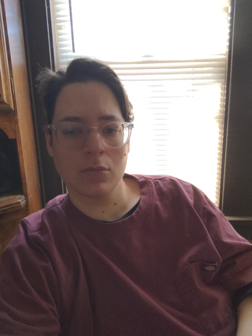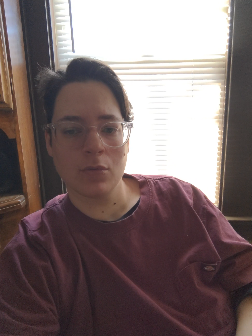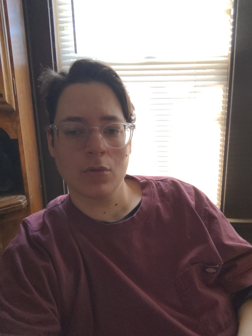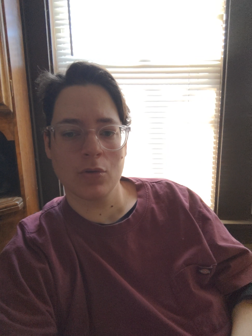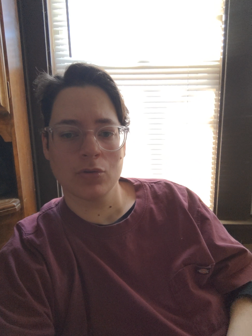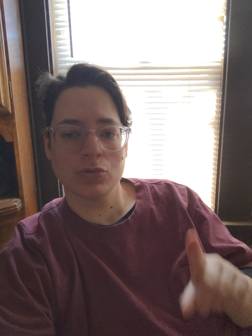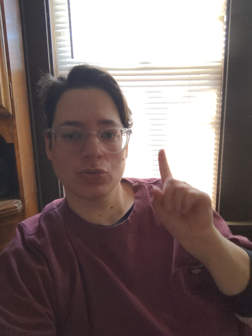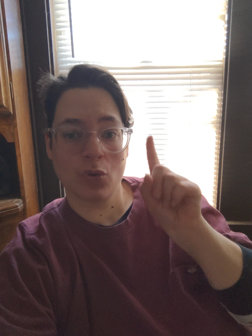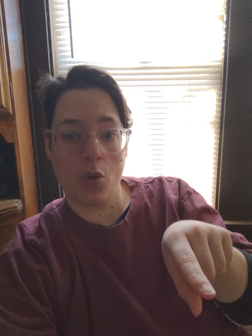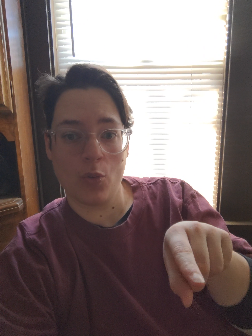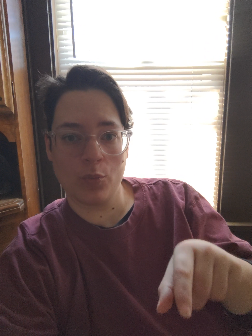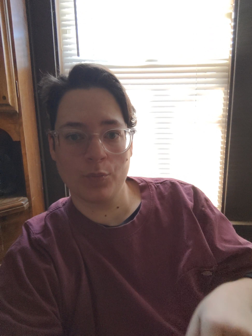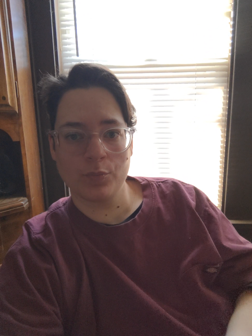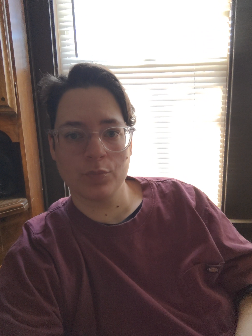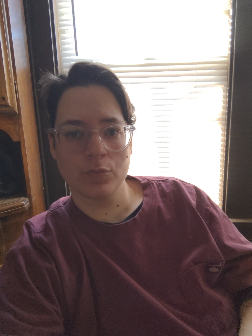go